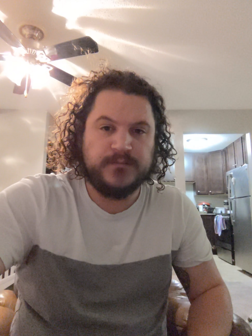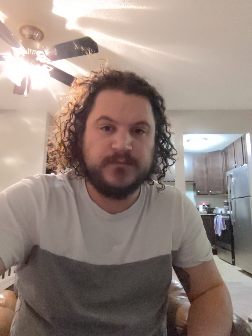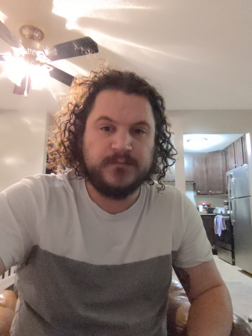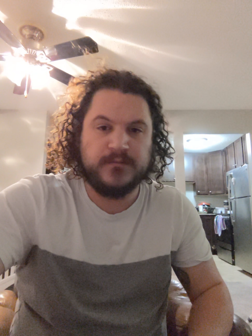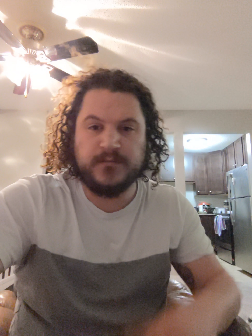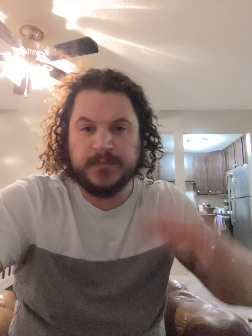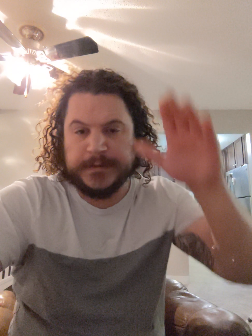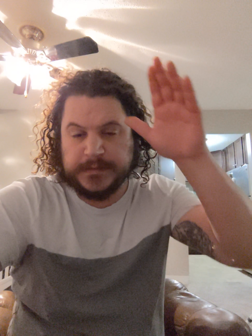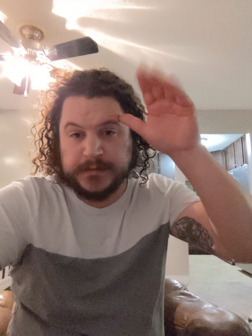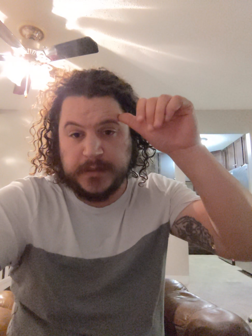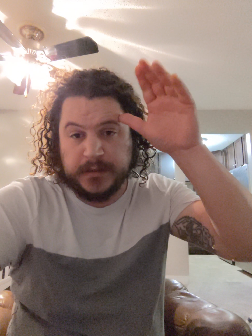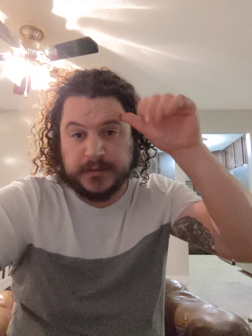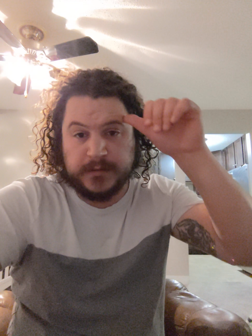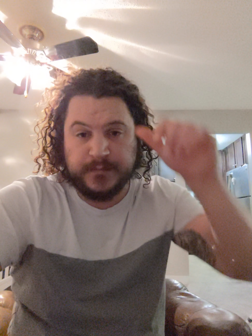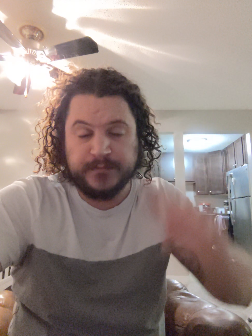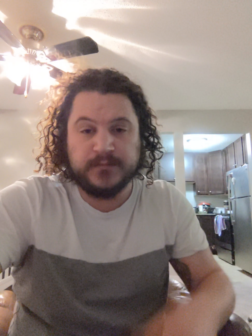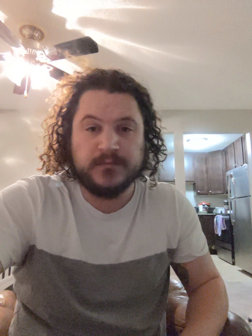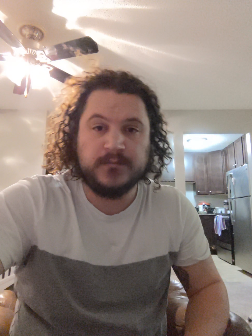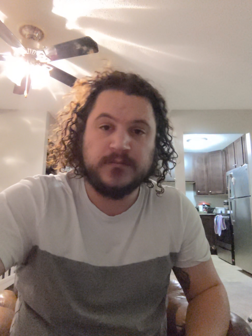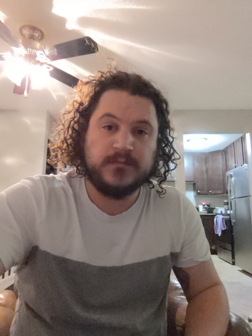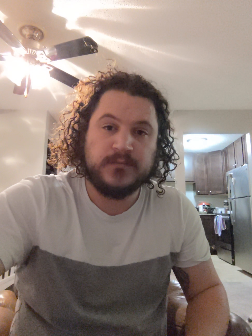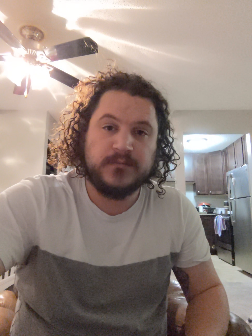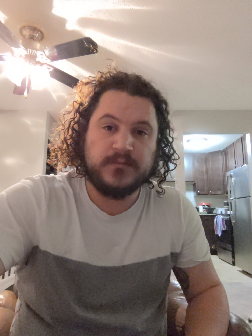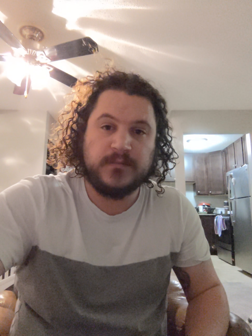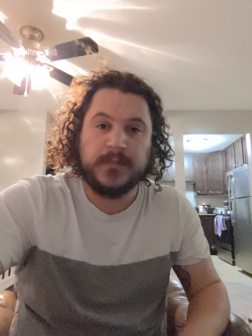donkey